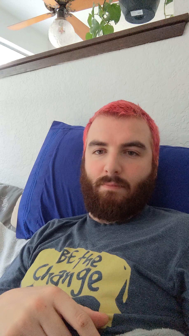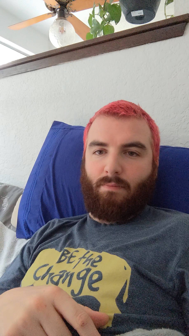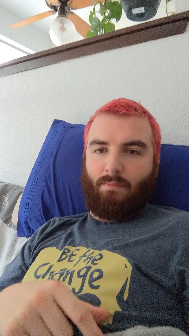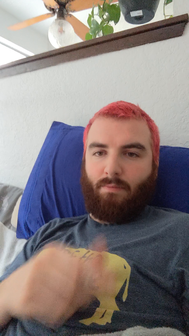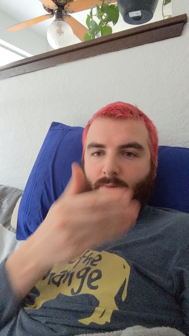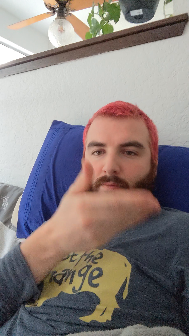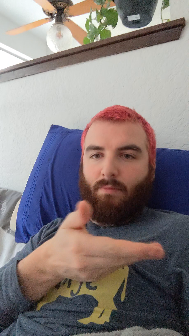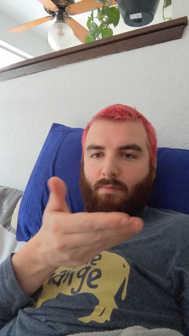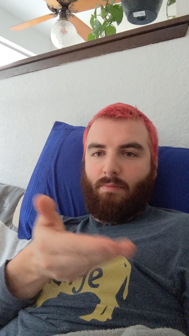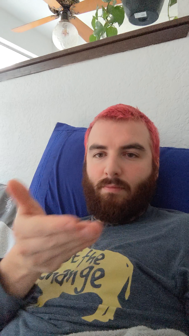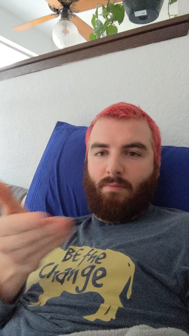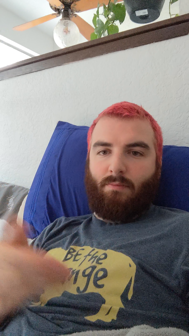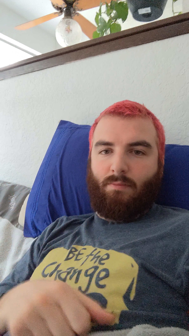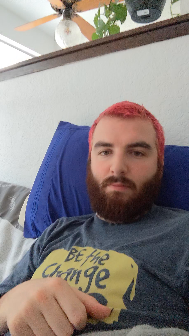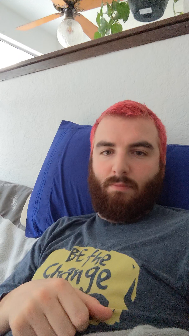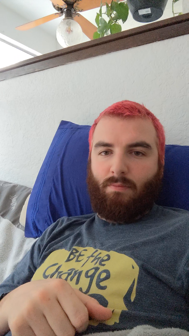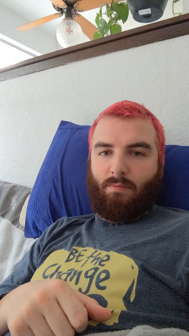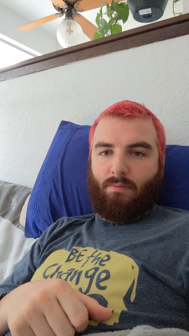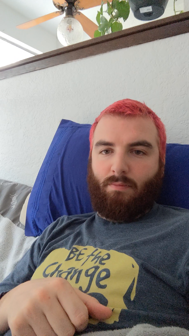carry